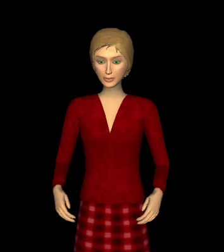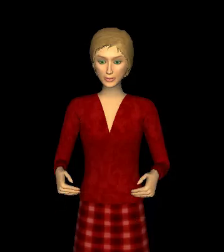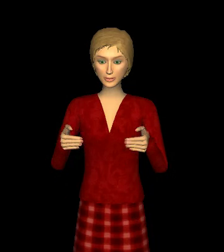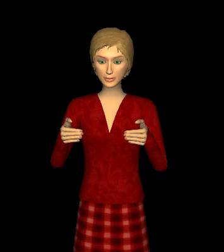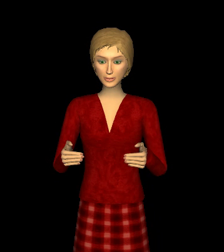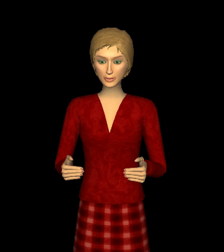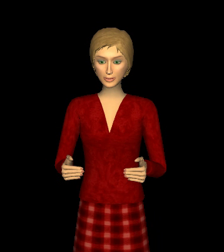توقف